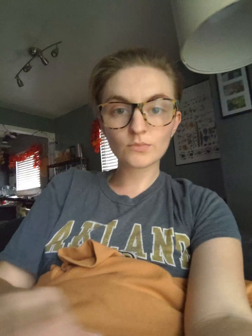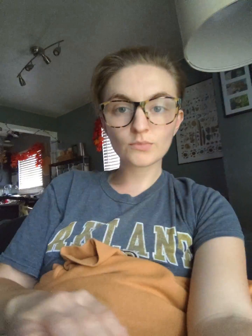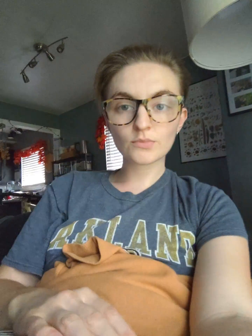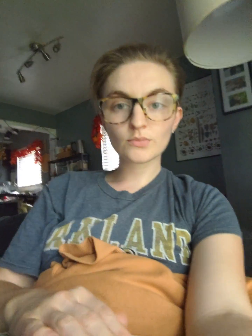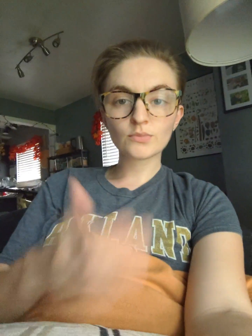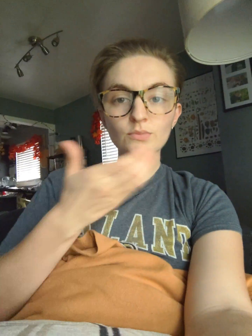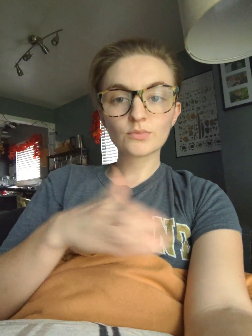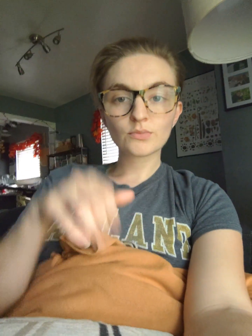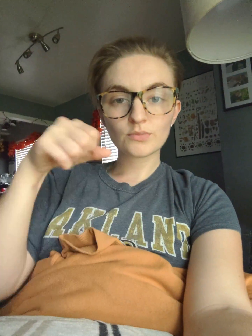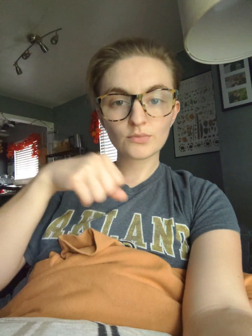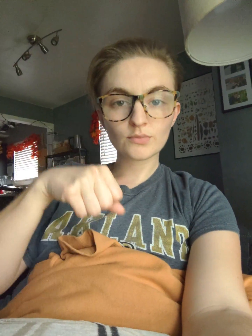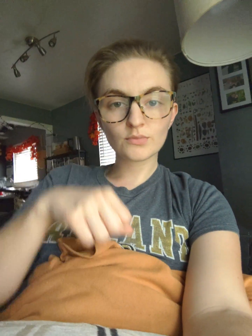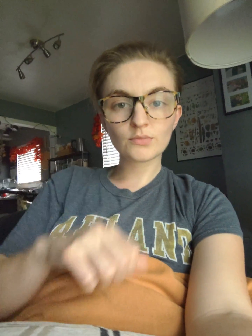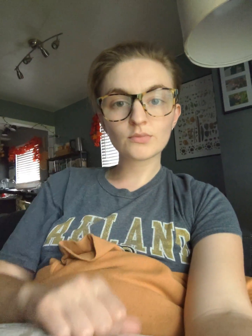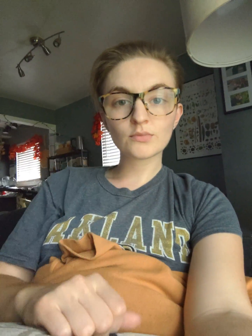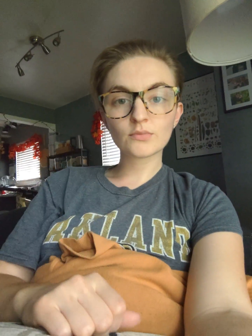basket